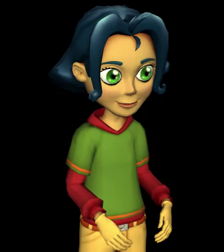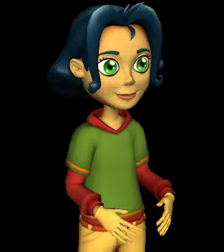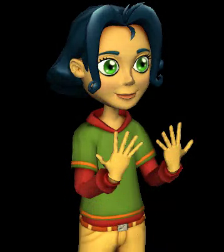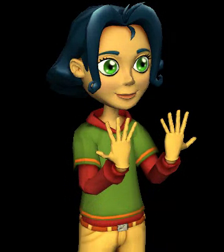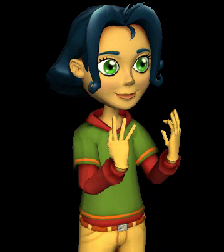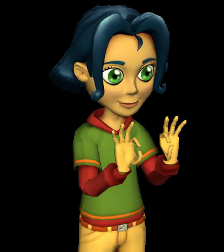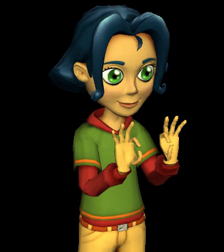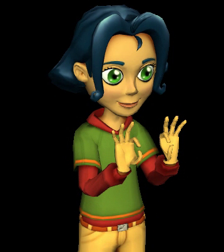10